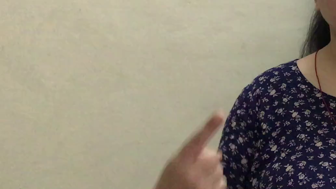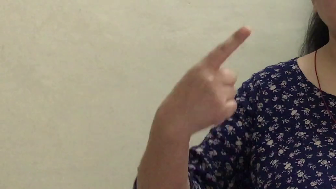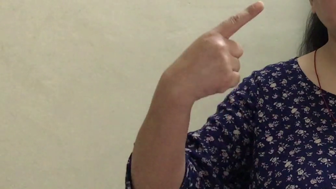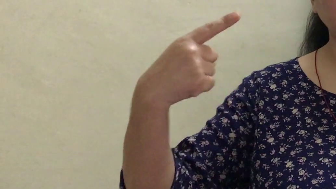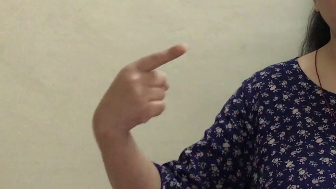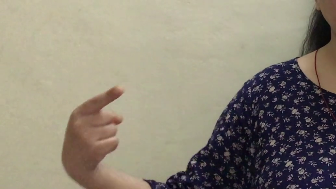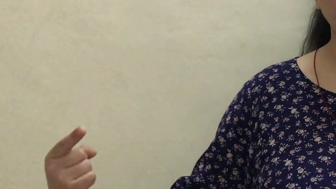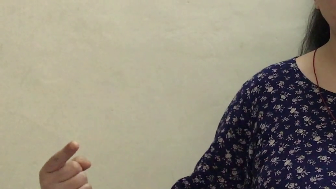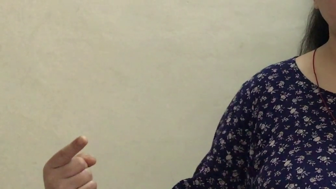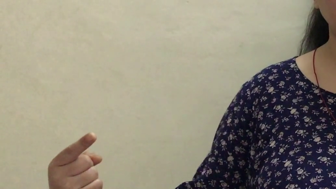ए